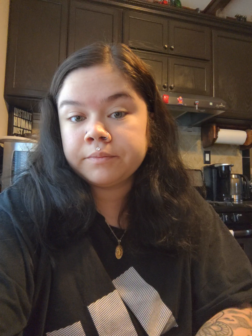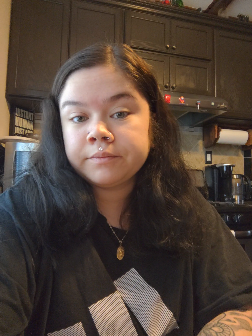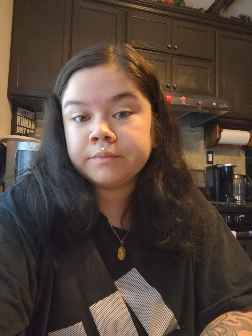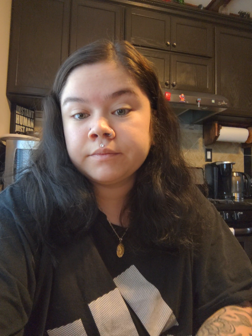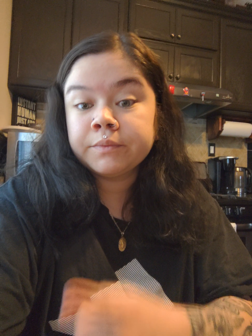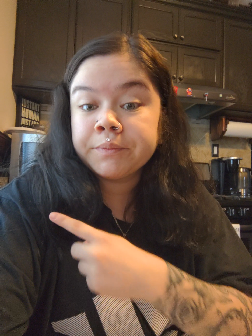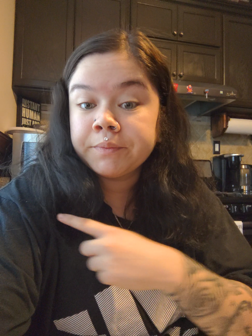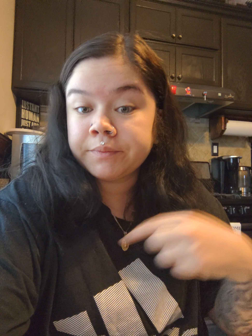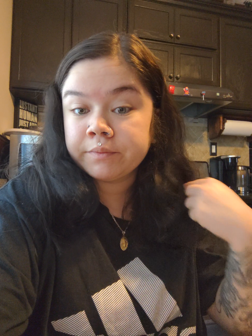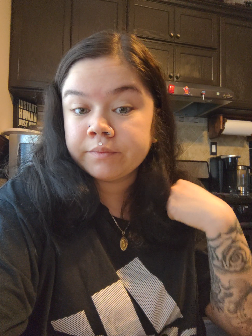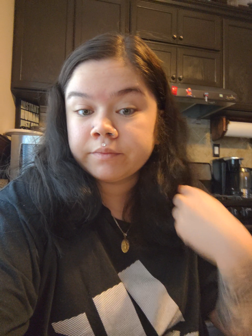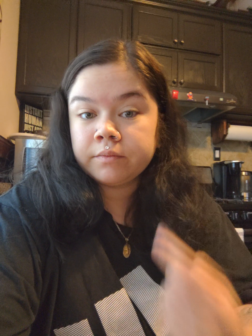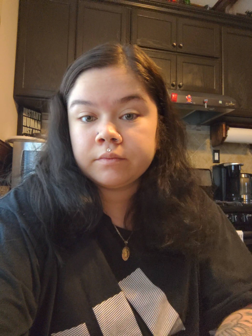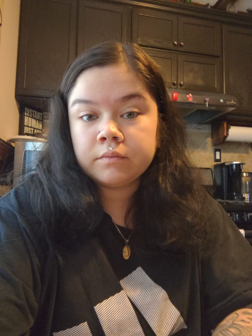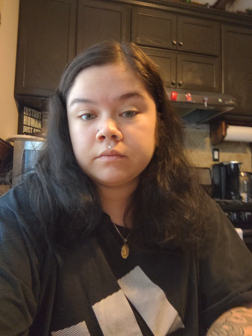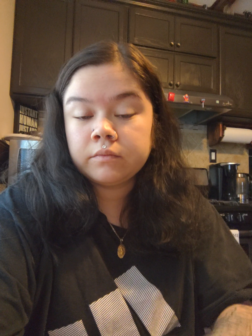we